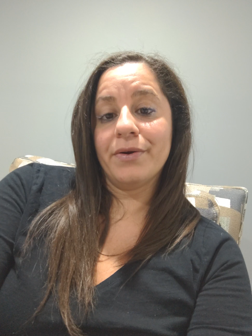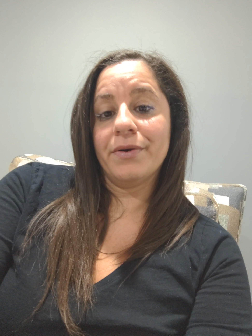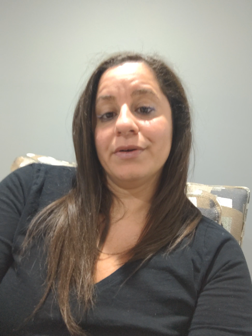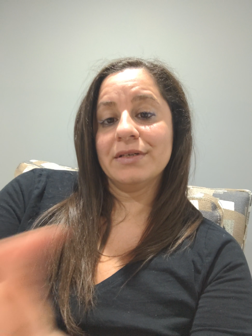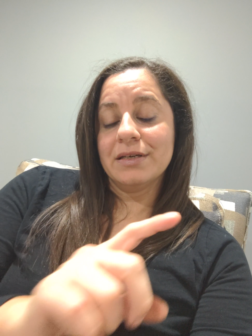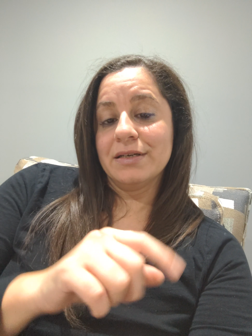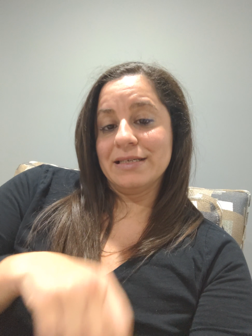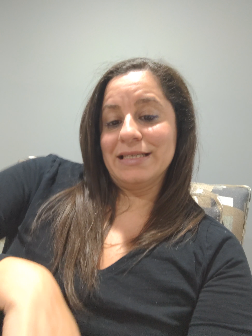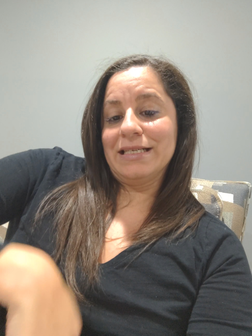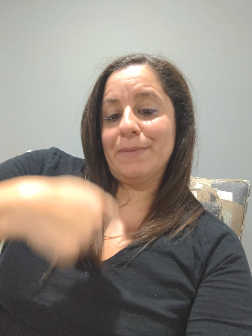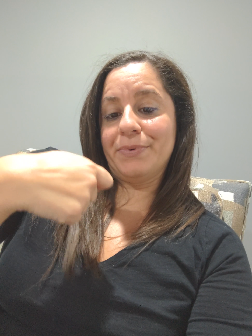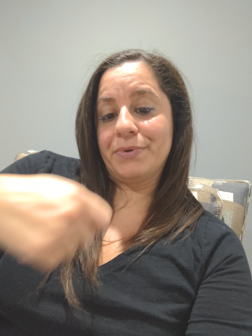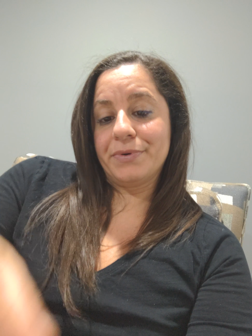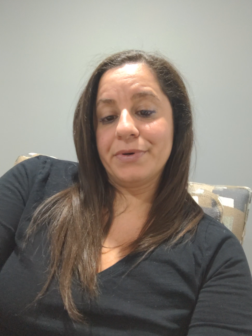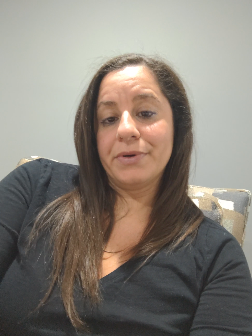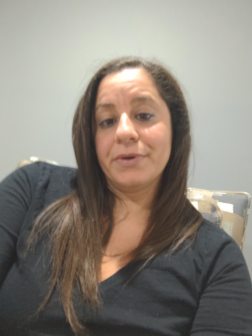zipper